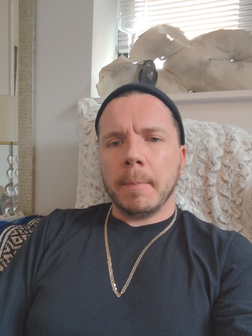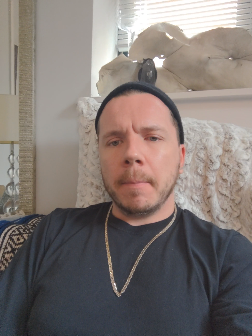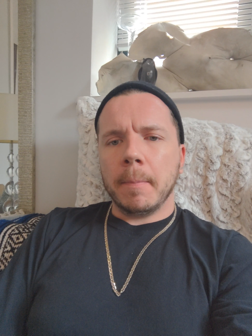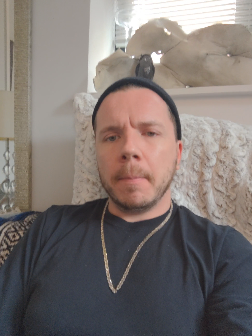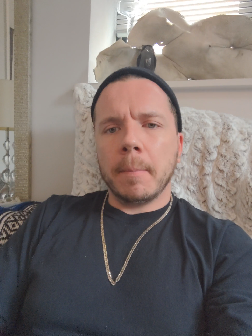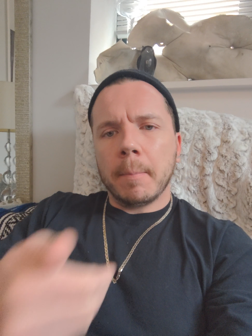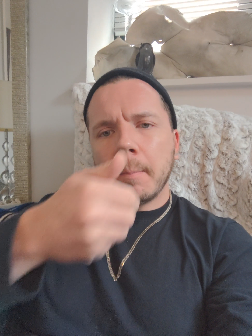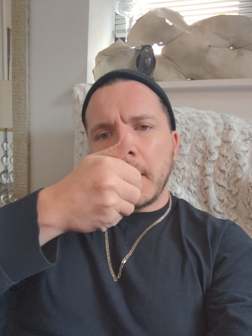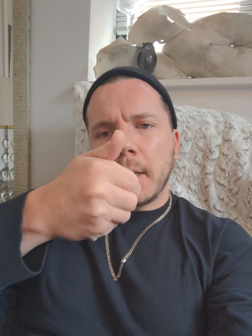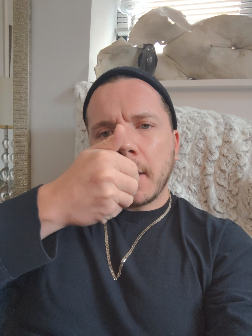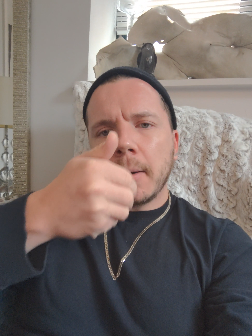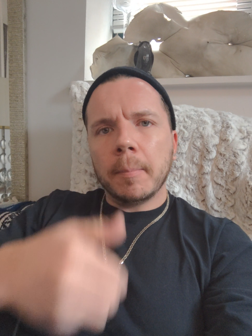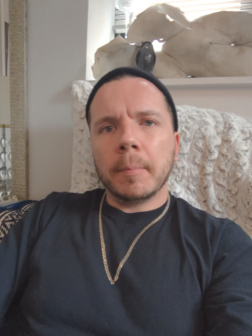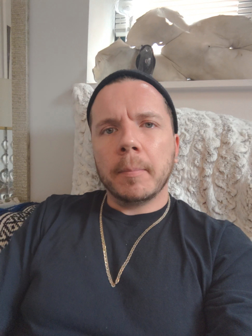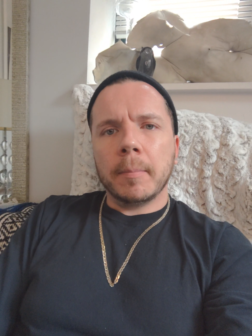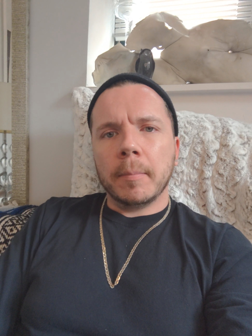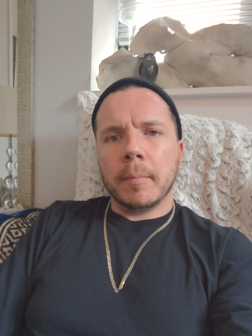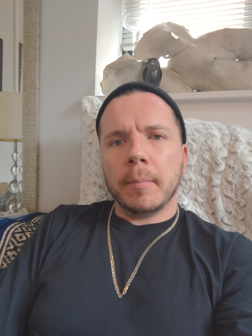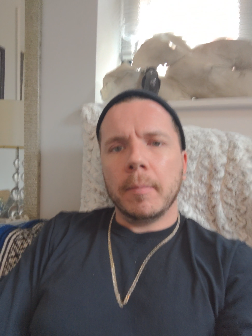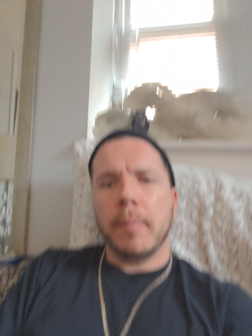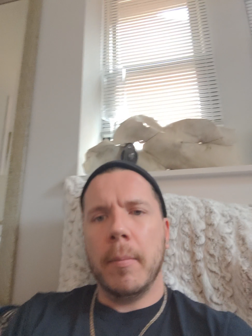pizza